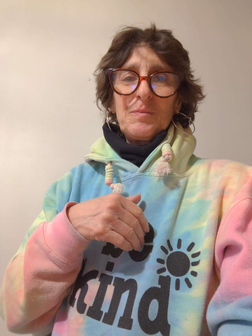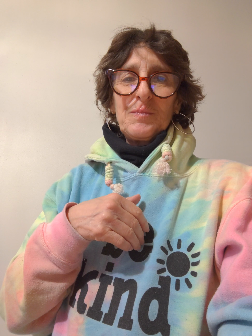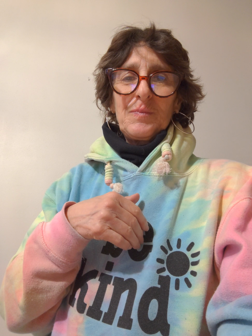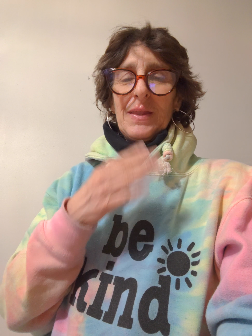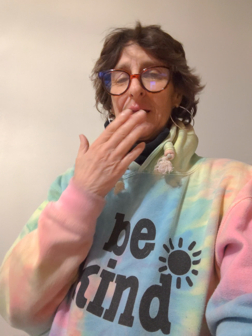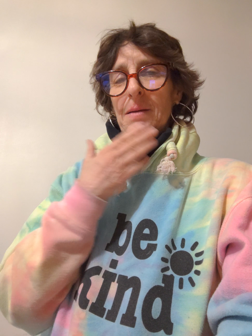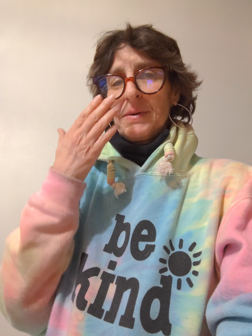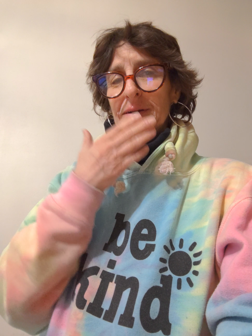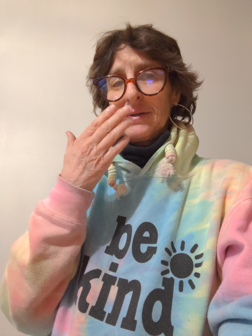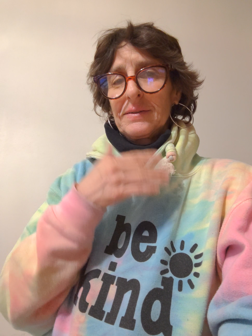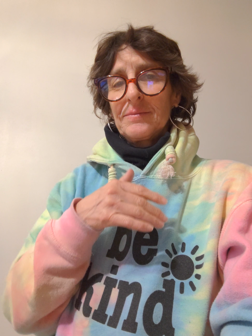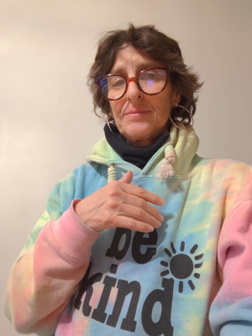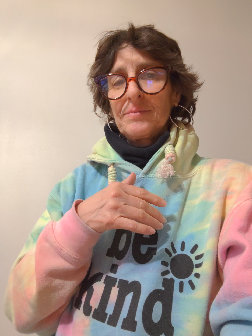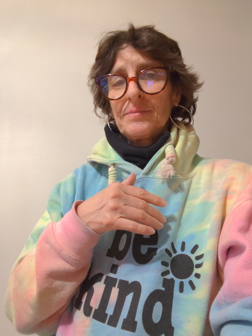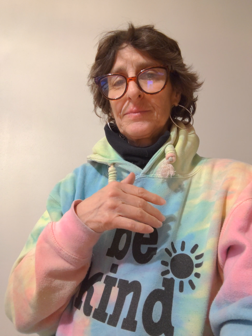napkin